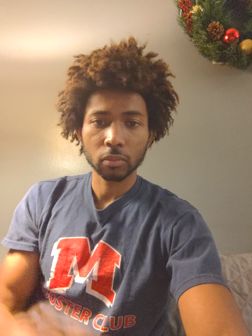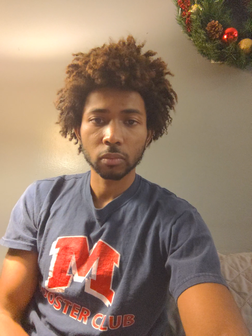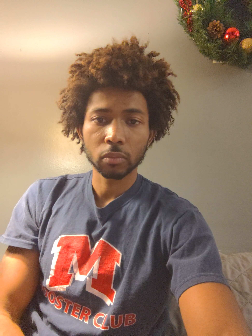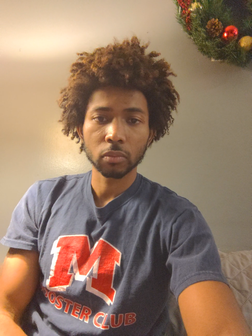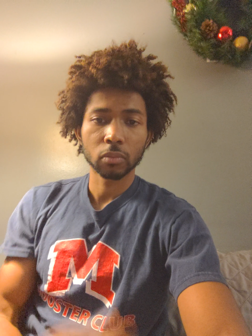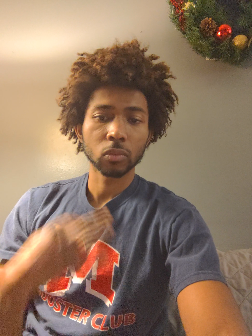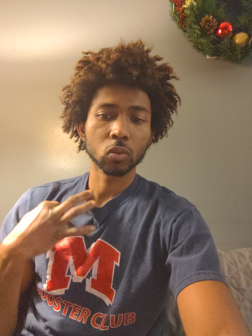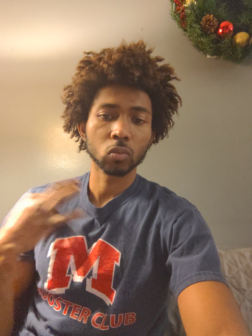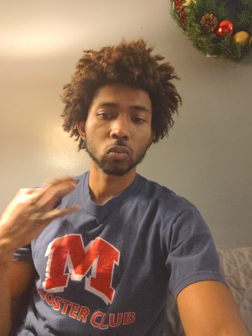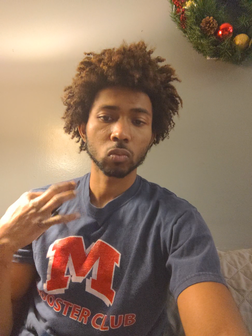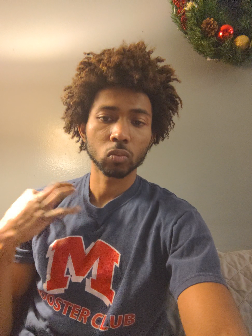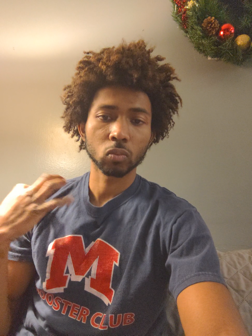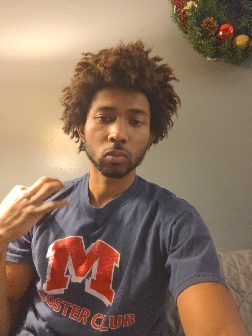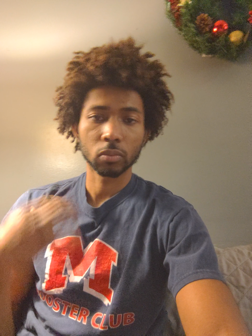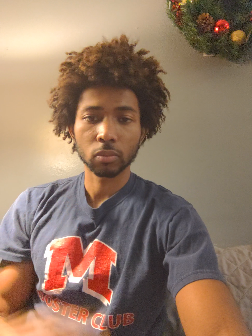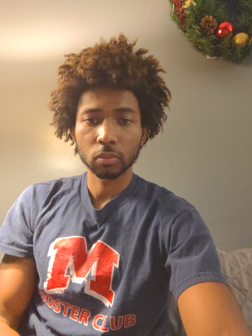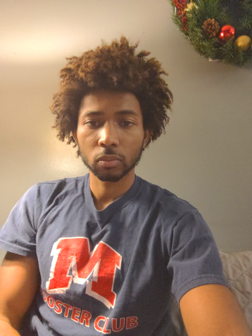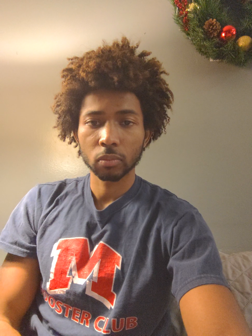shirt